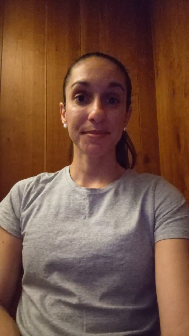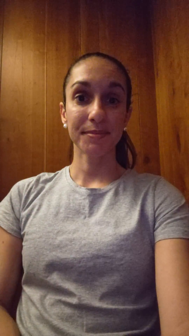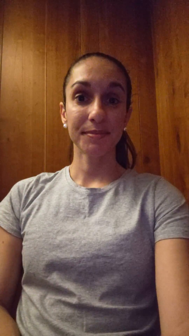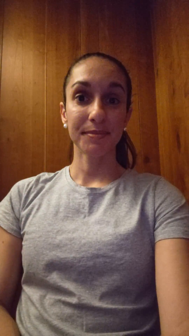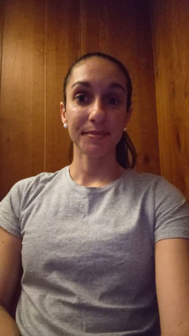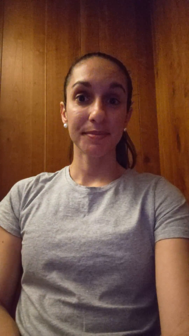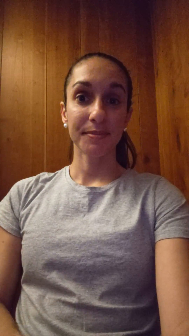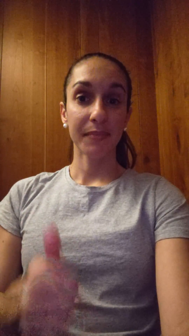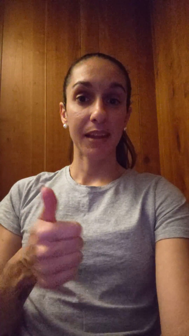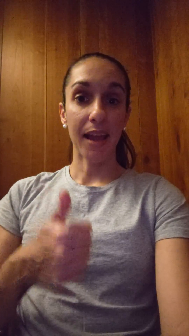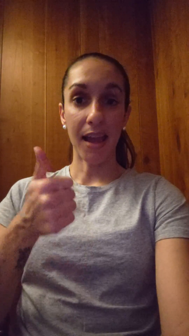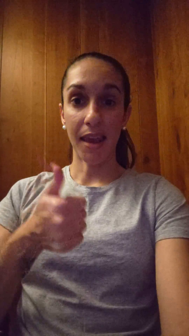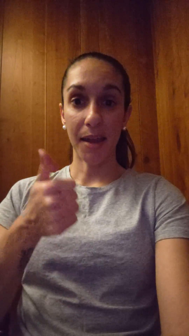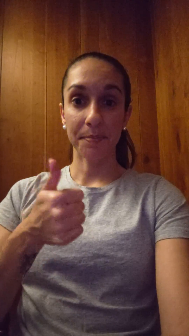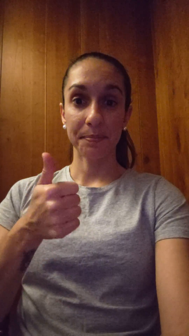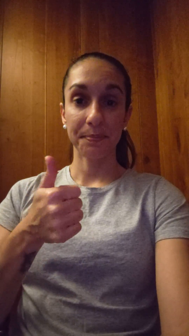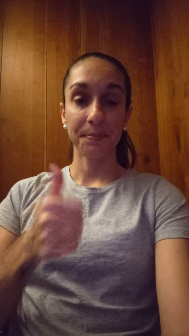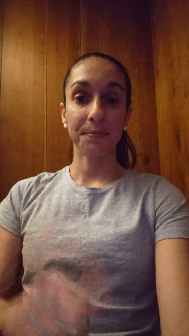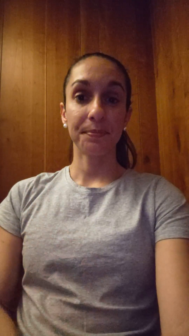help